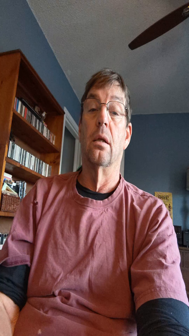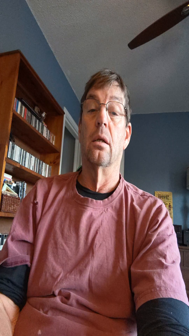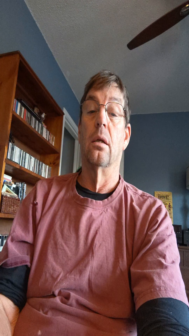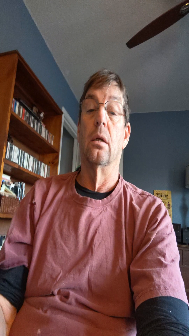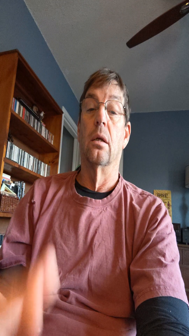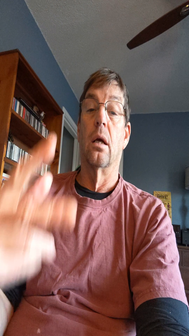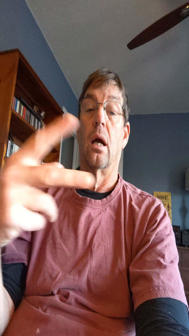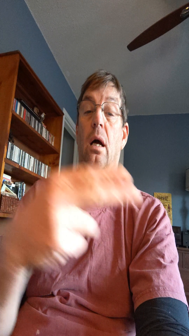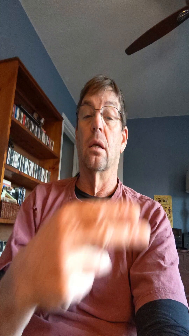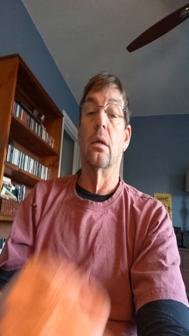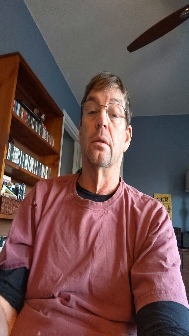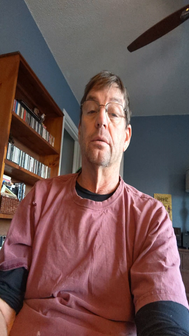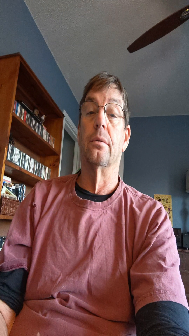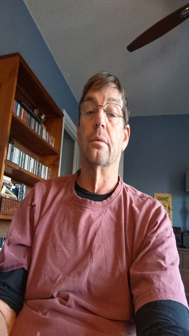cut